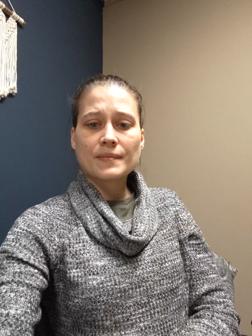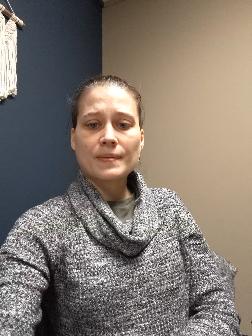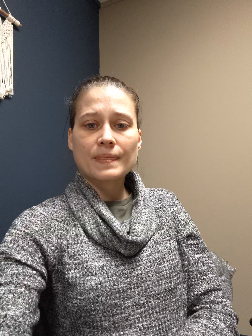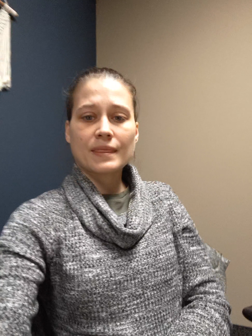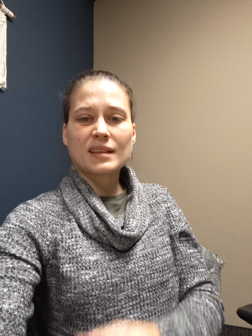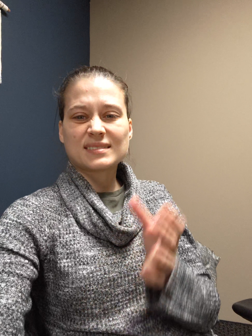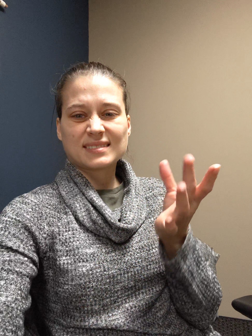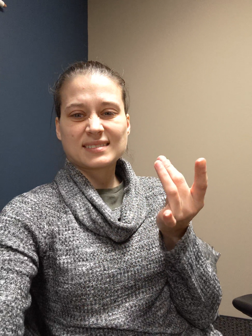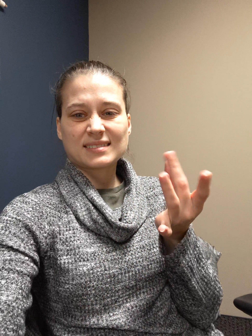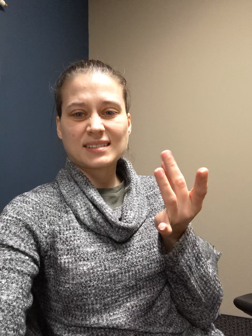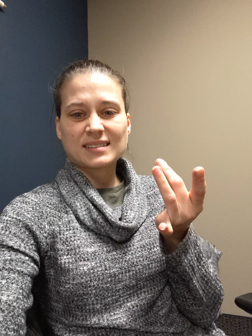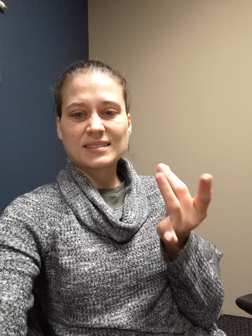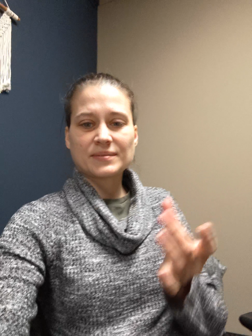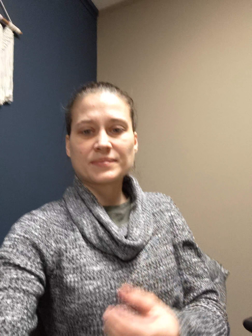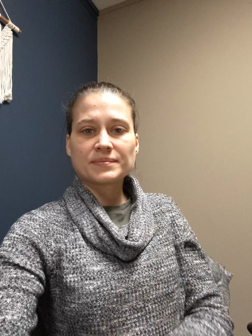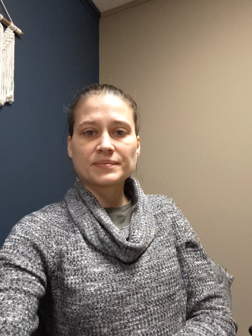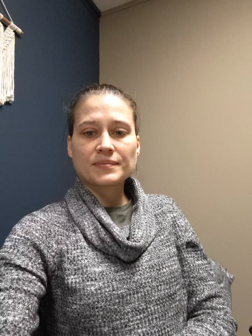sticky